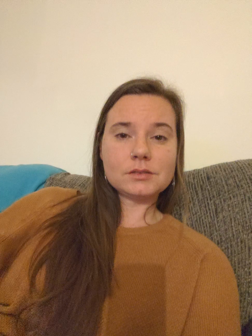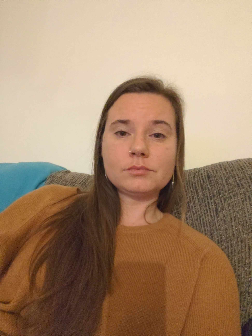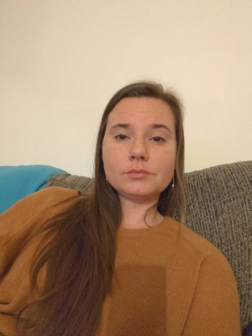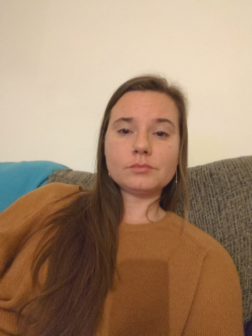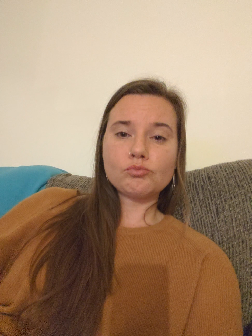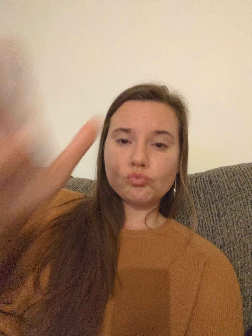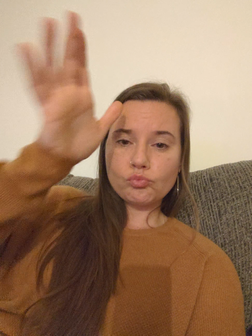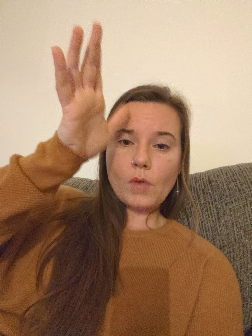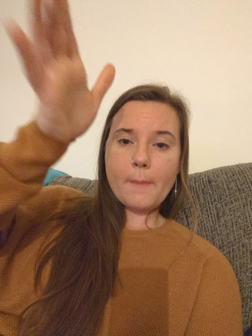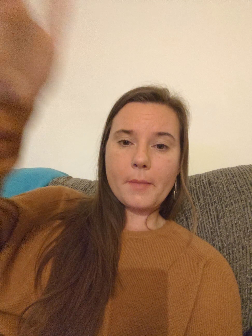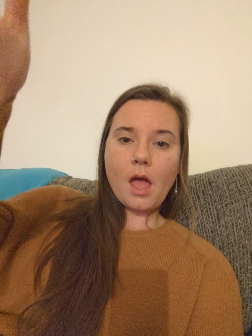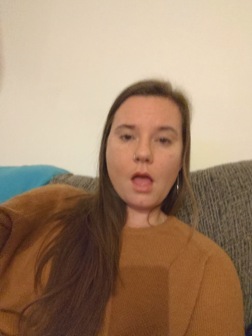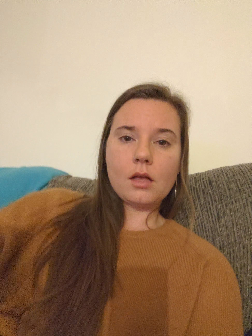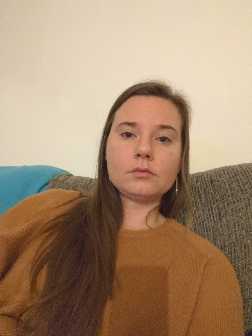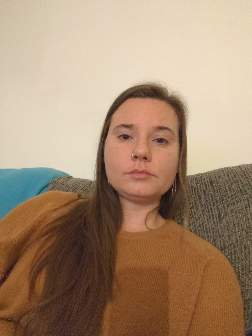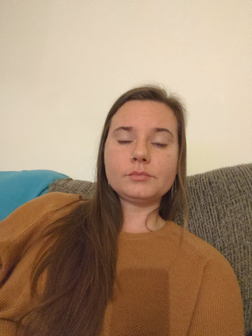grandpa